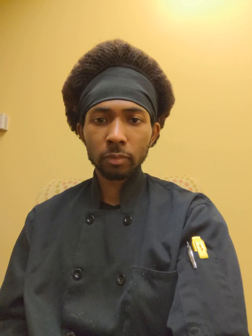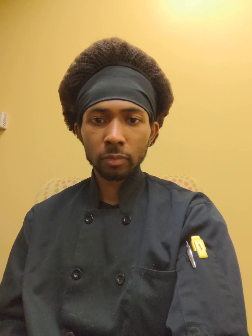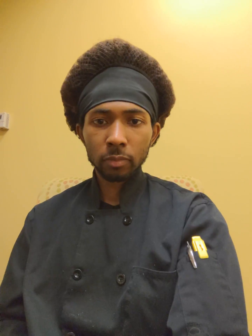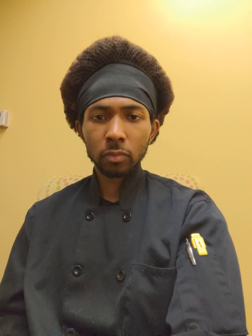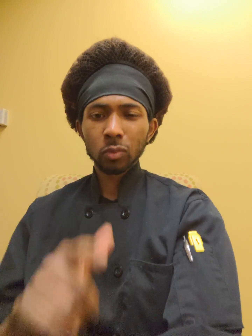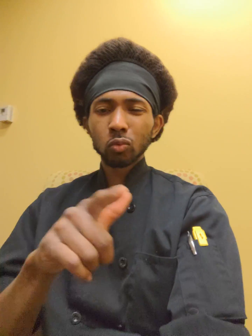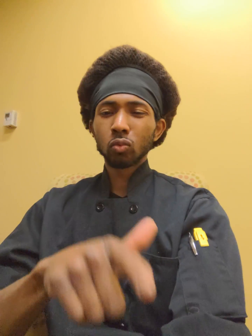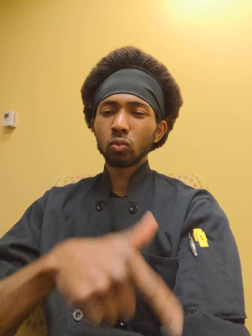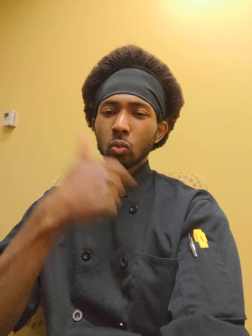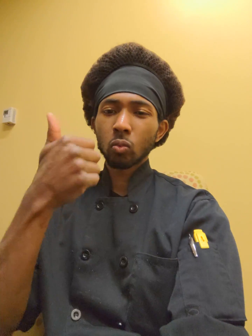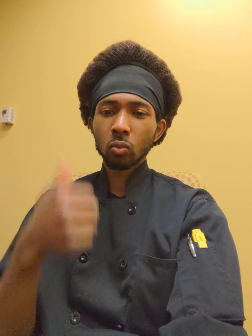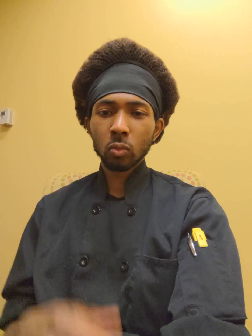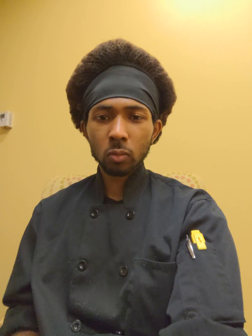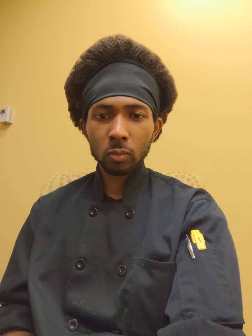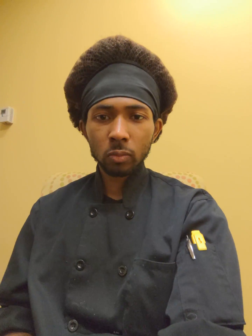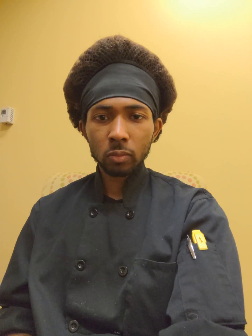long